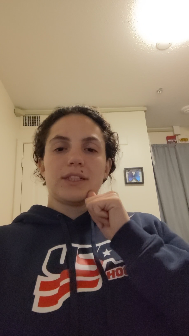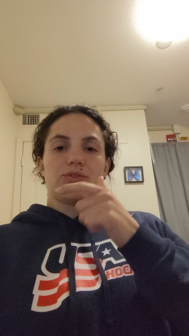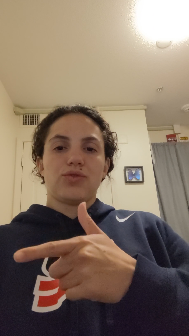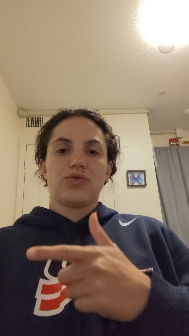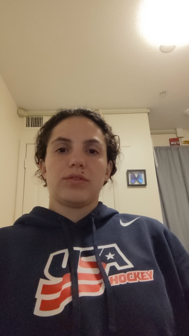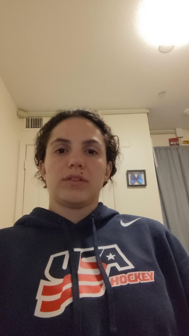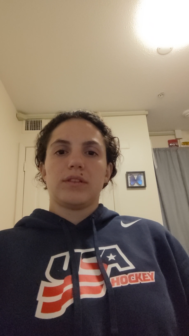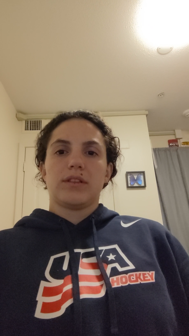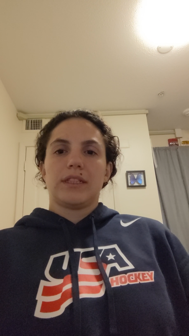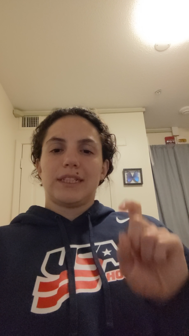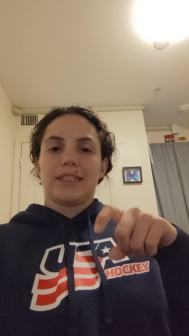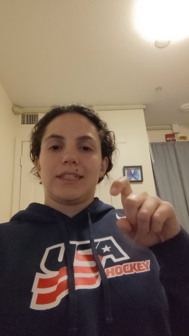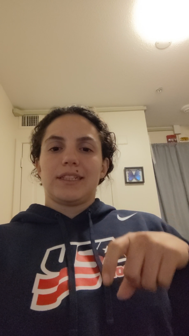need